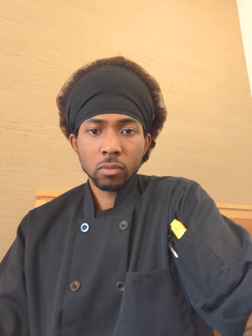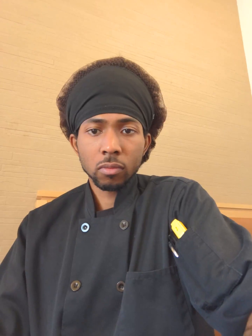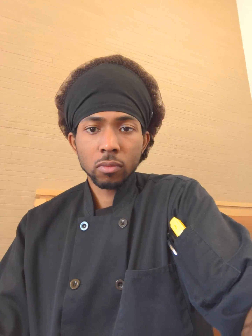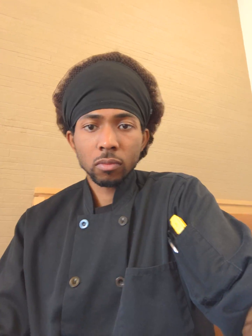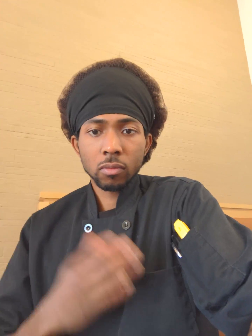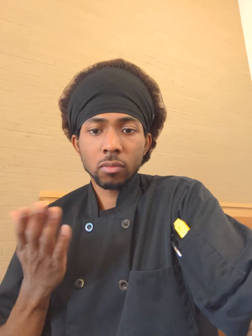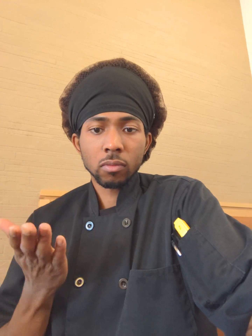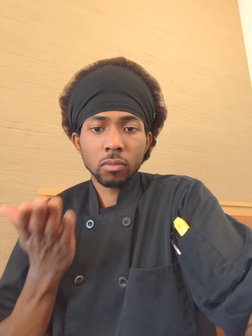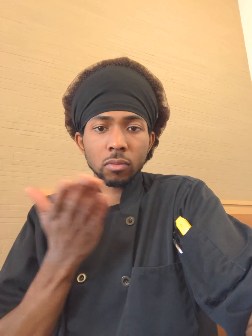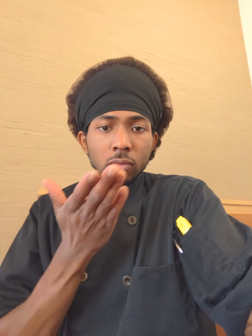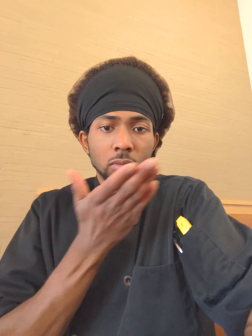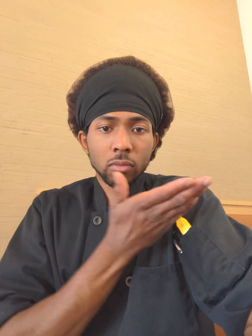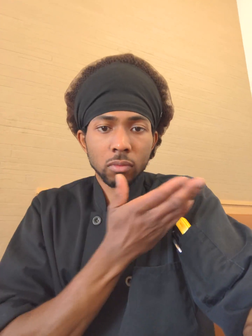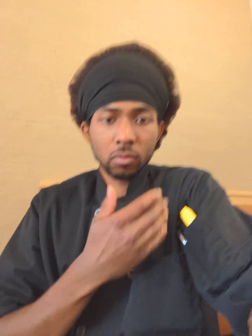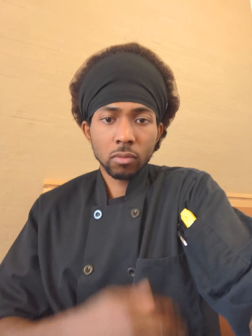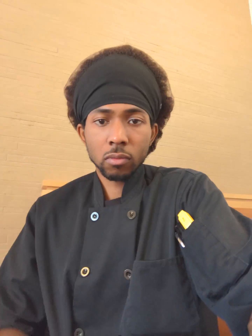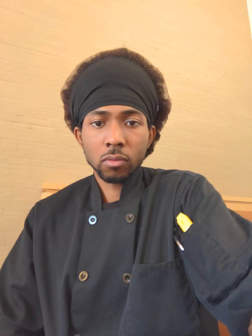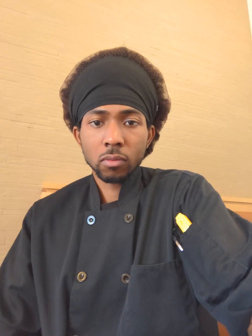carry